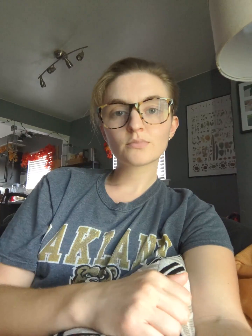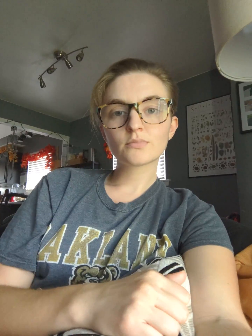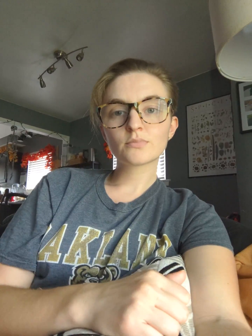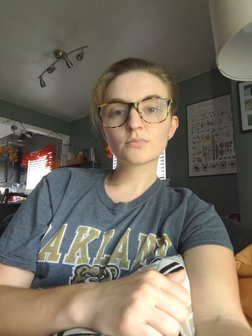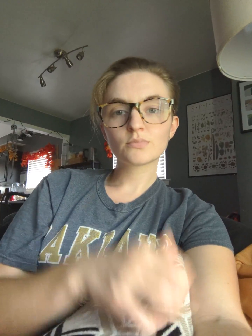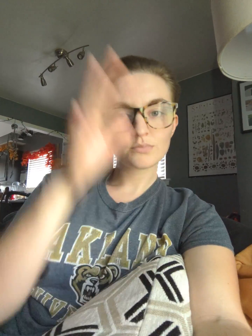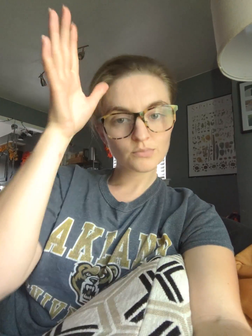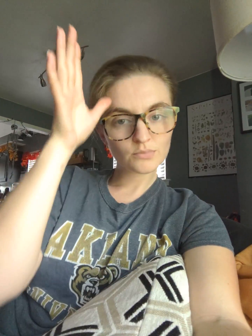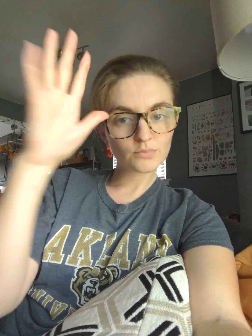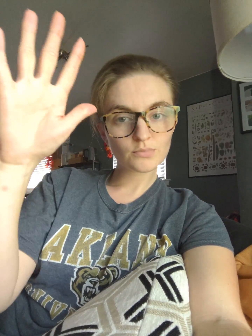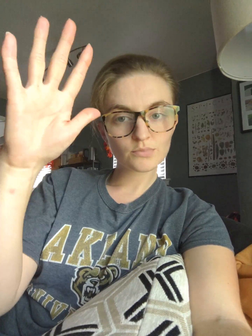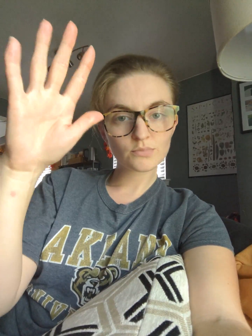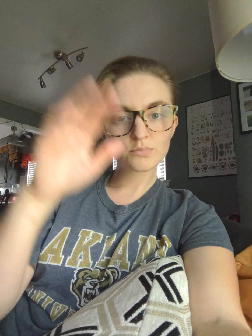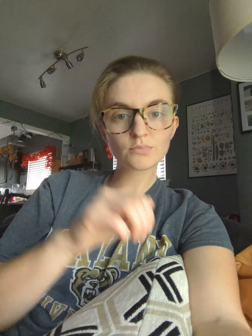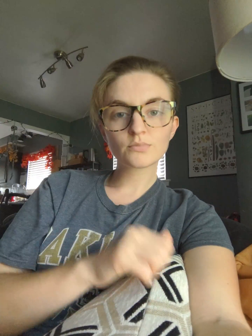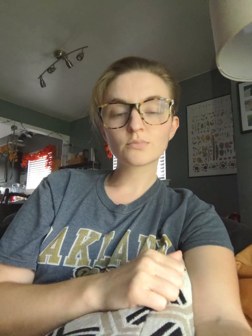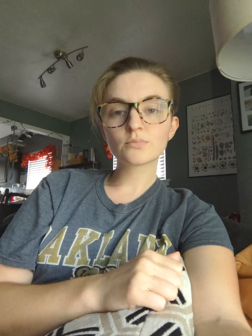deer